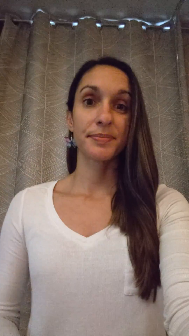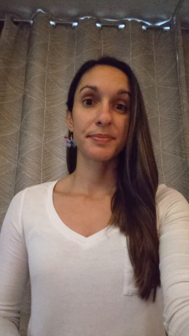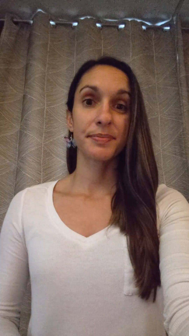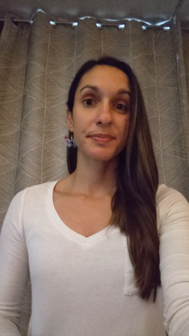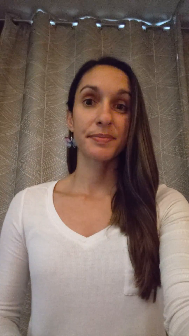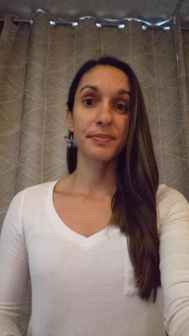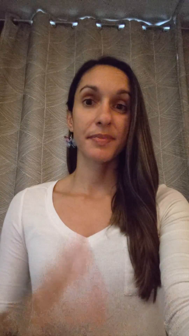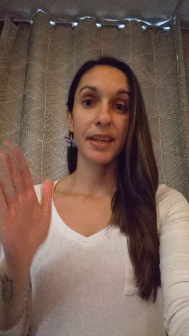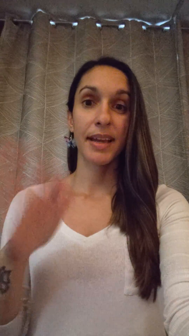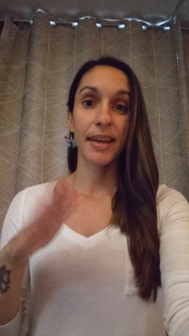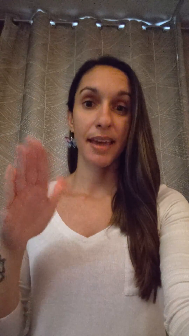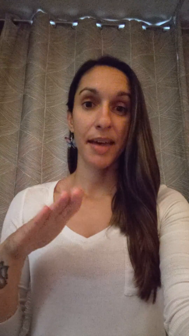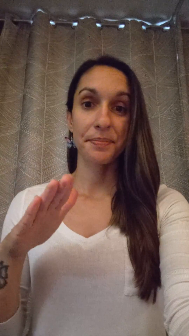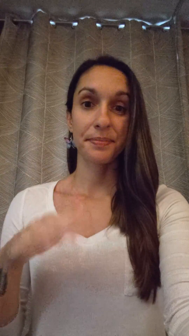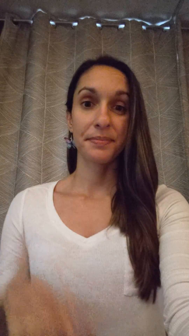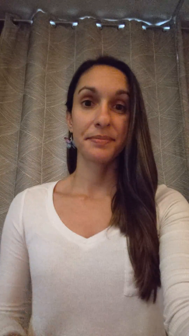clap